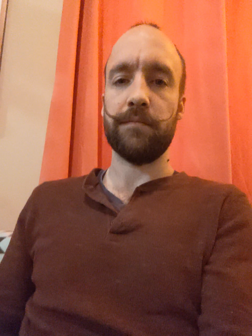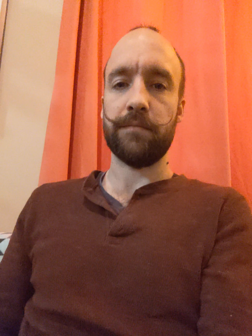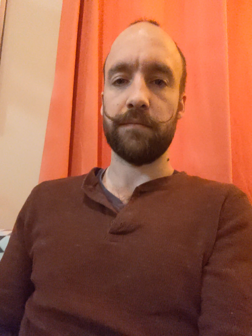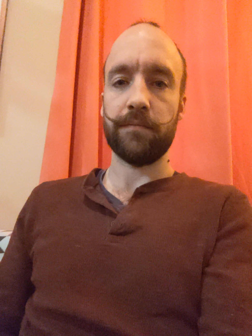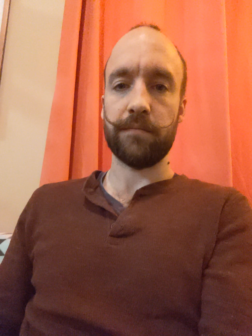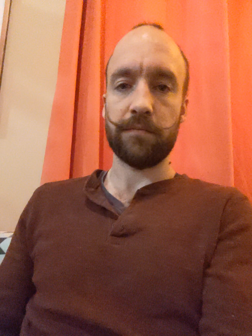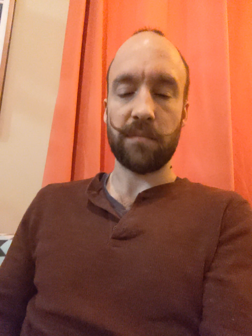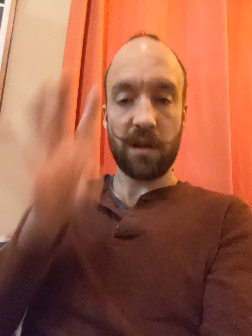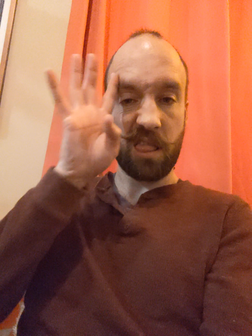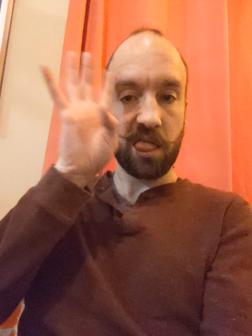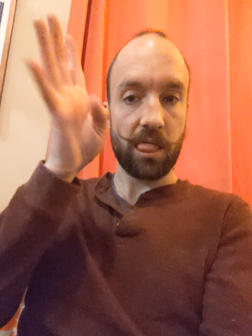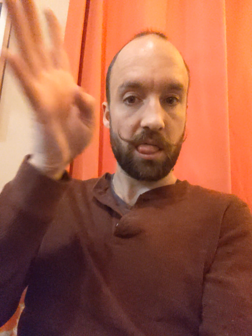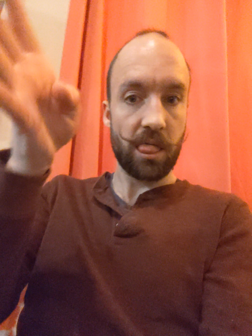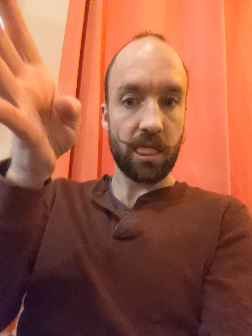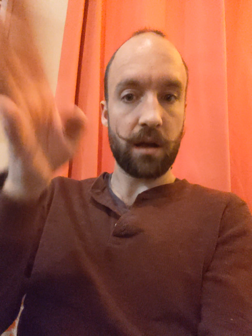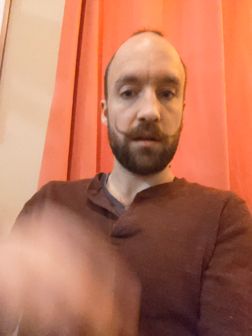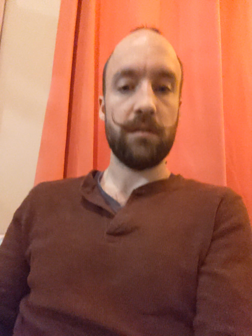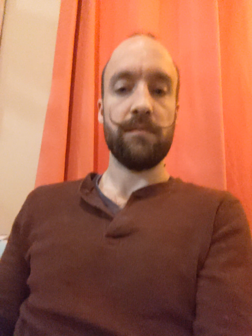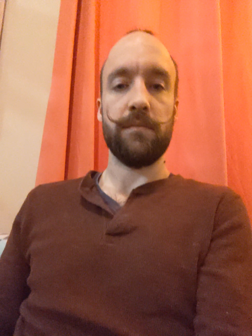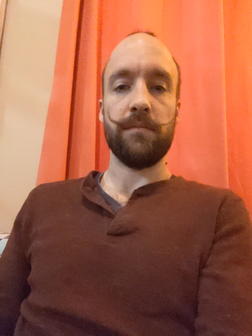pretend